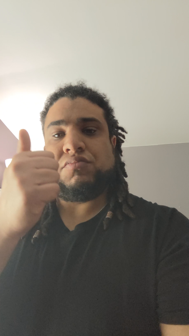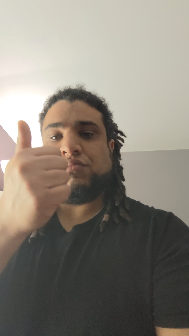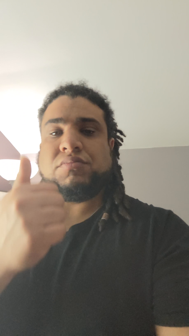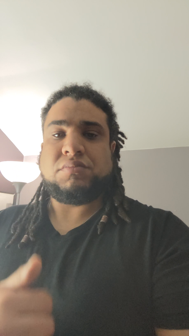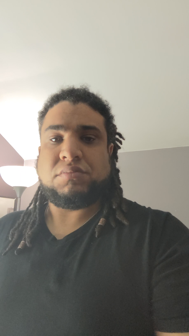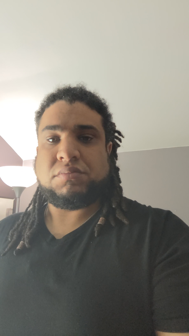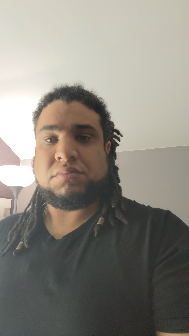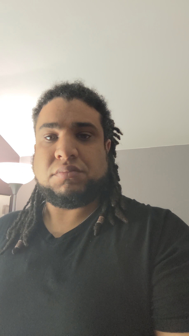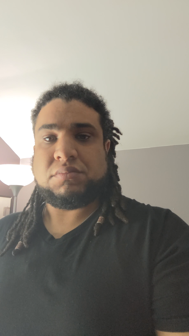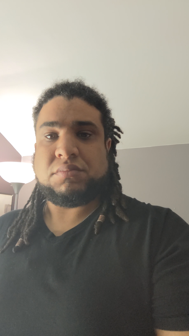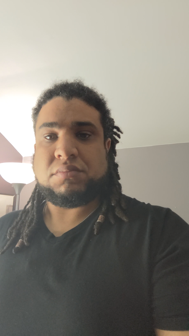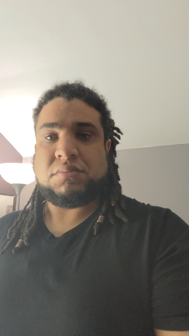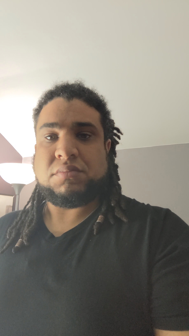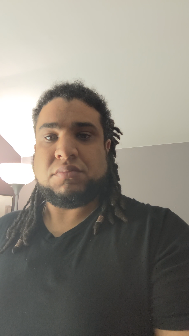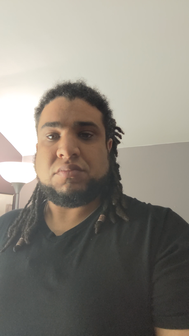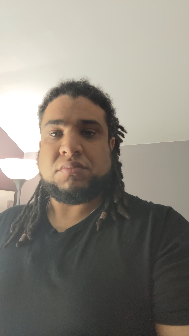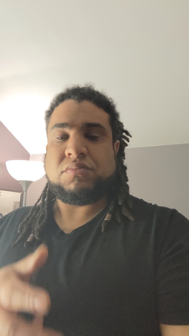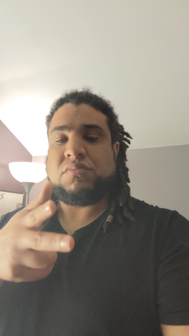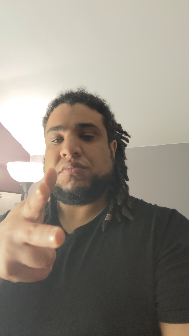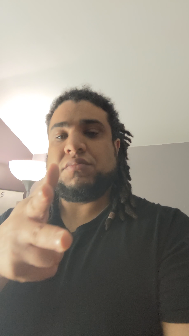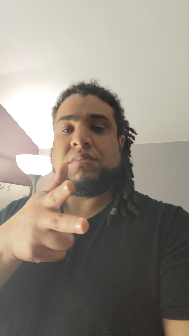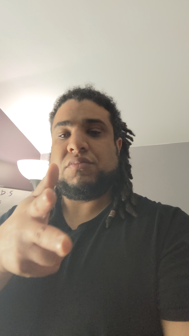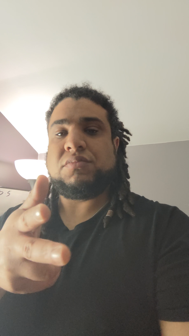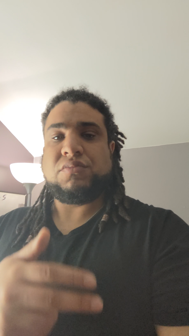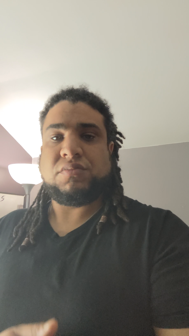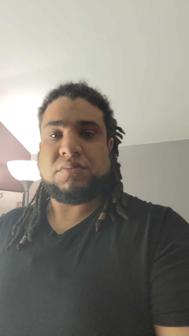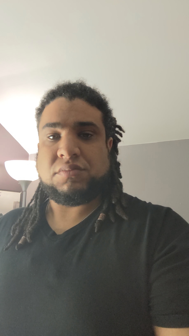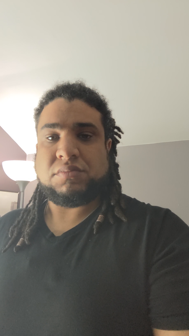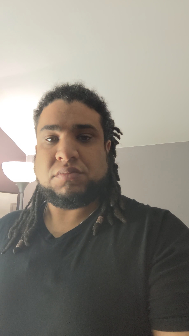garage